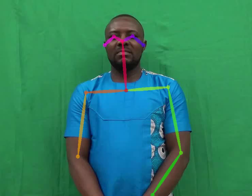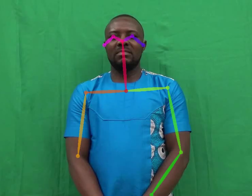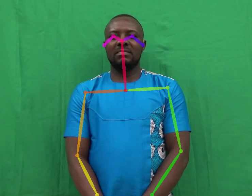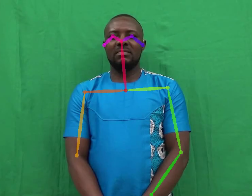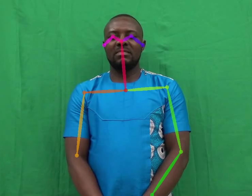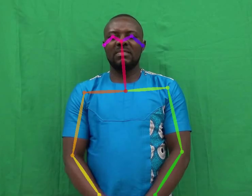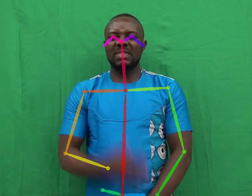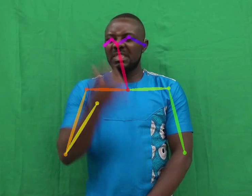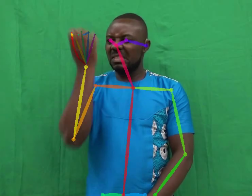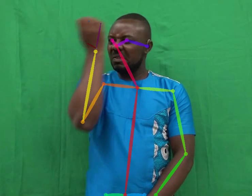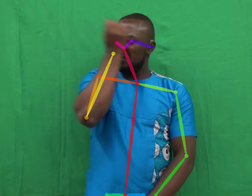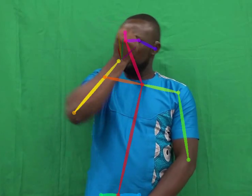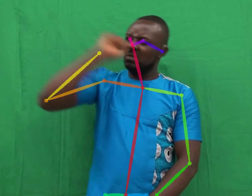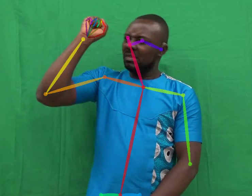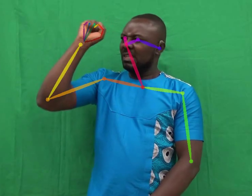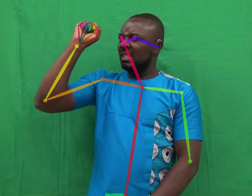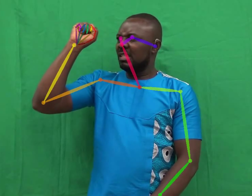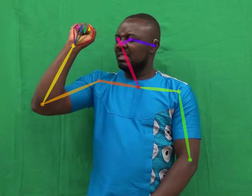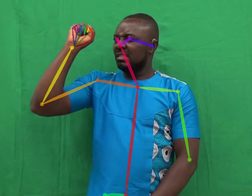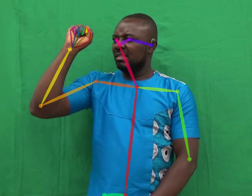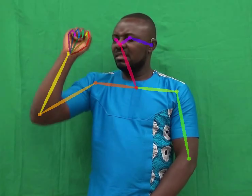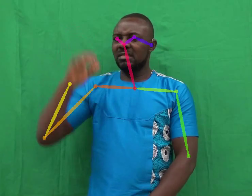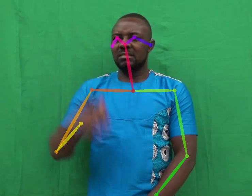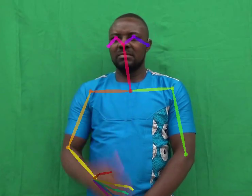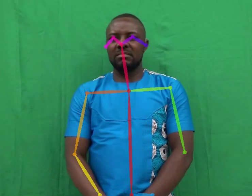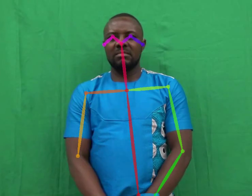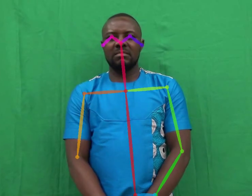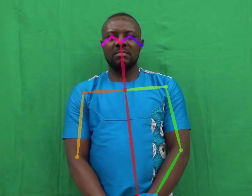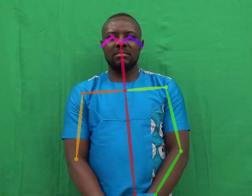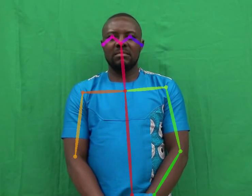strike or disobey